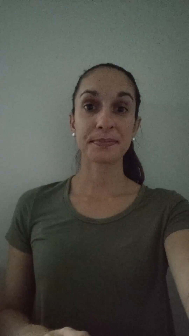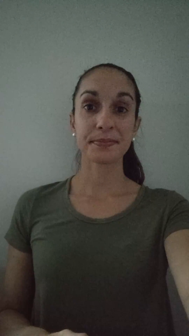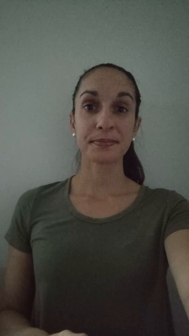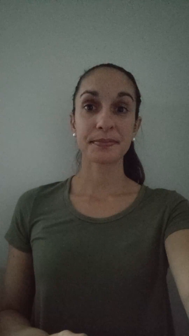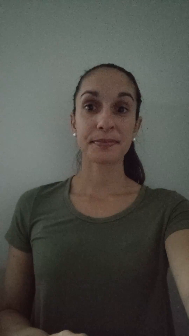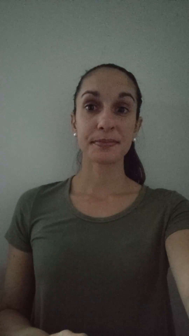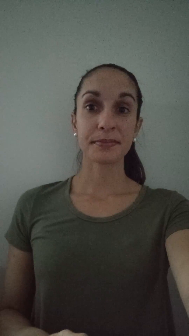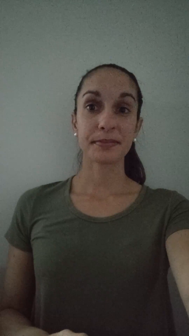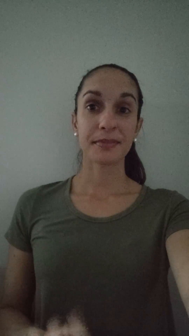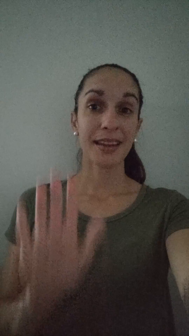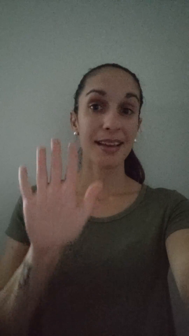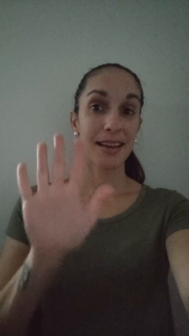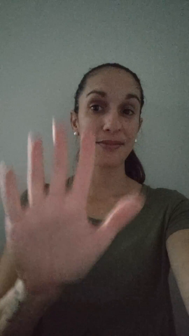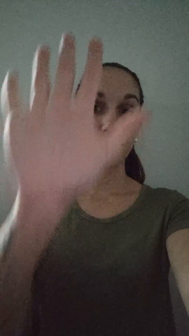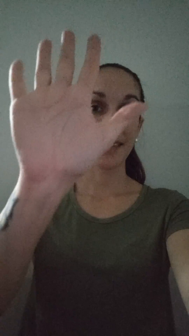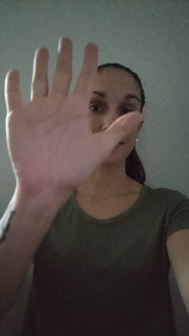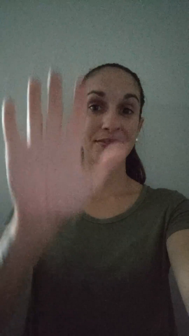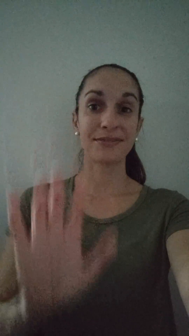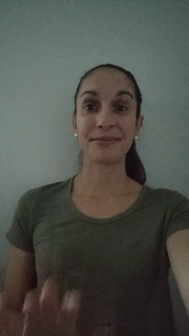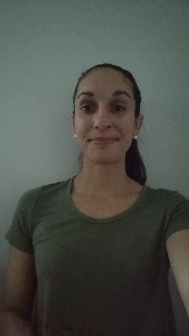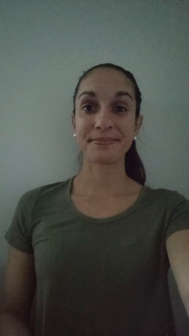give me five